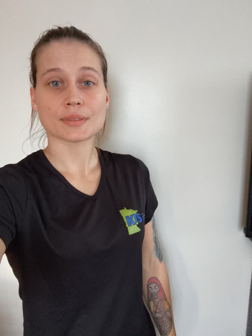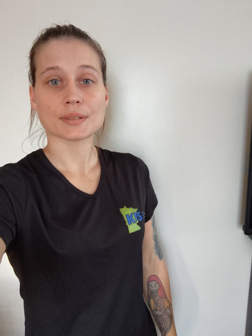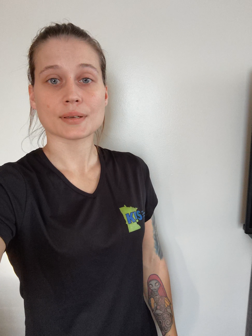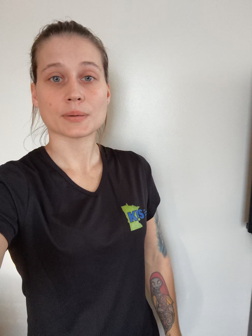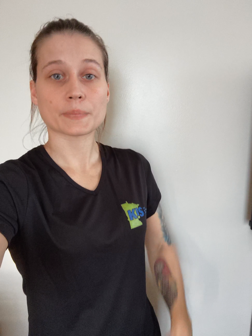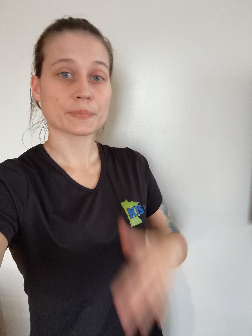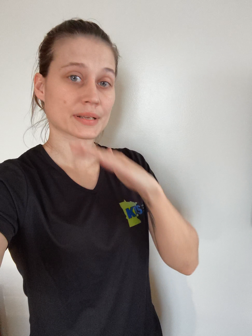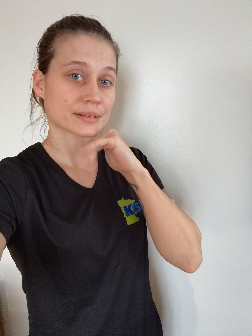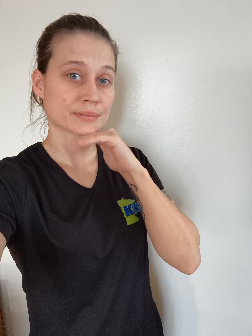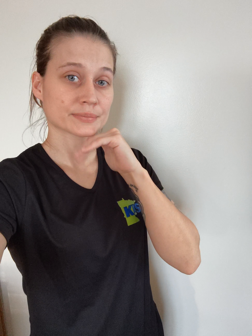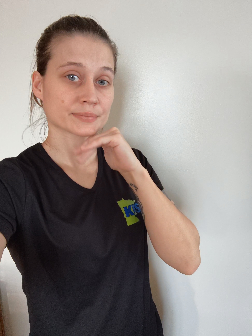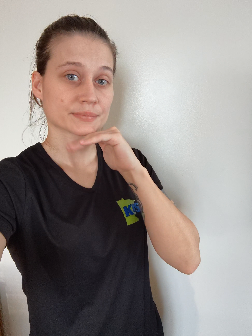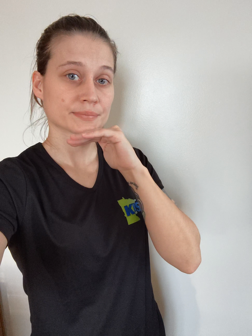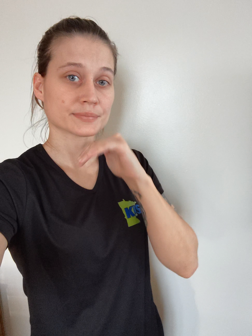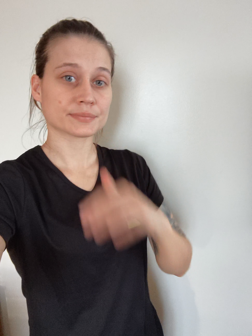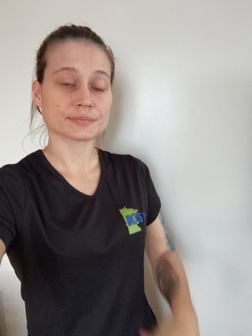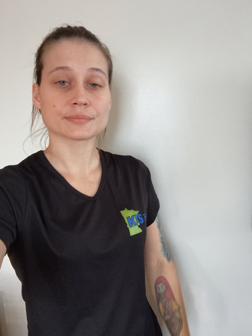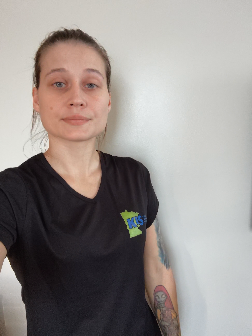pig